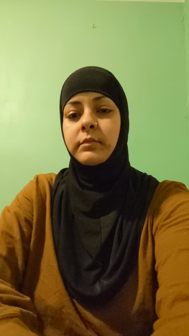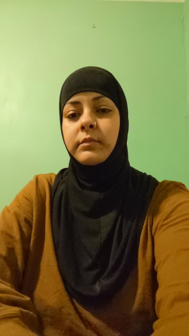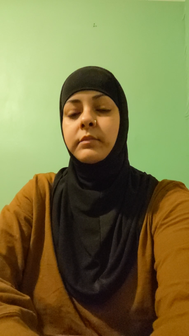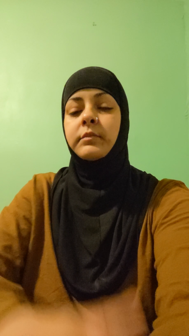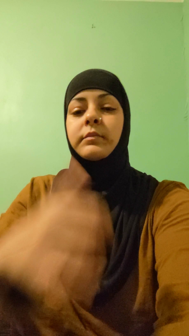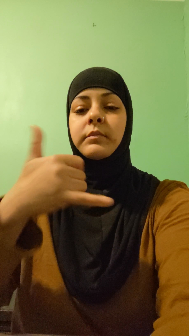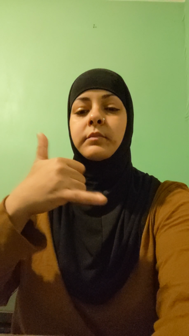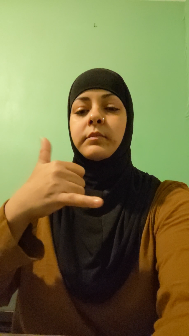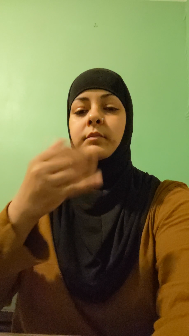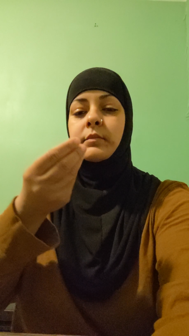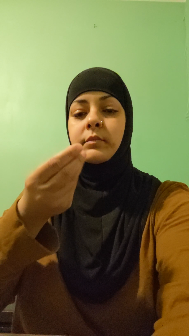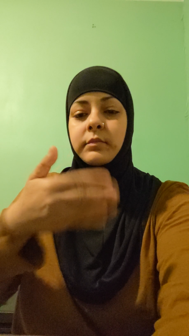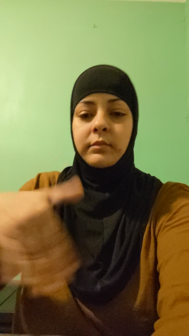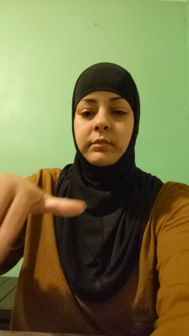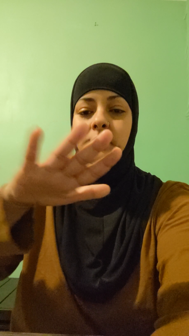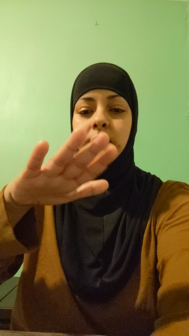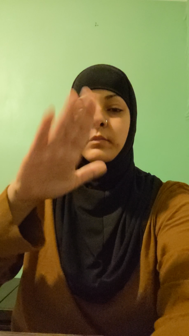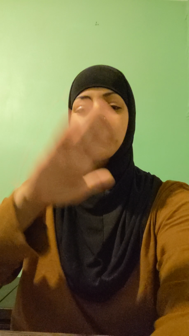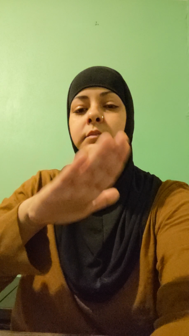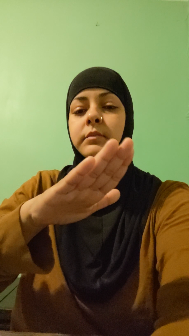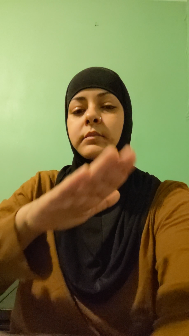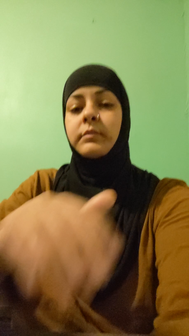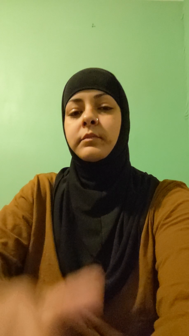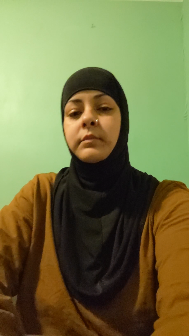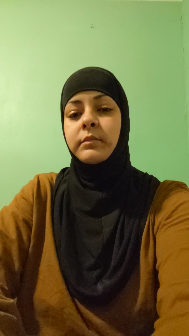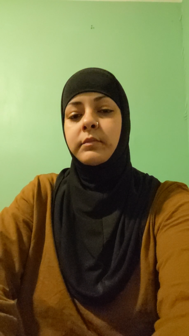playground